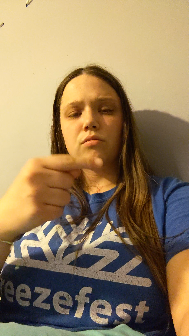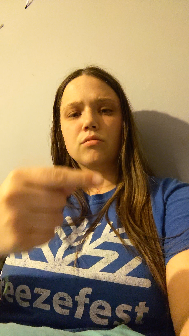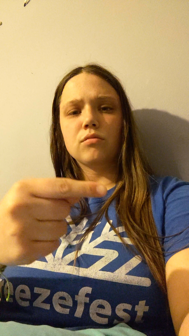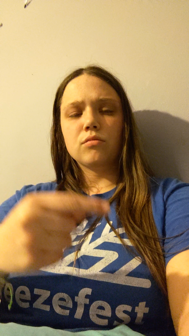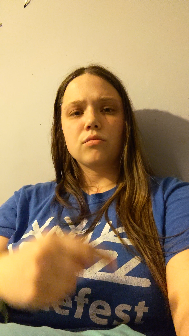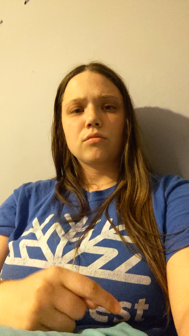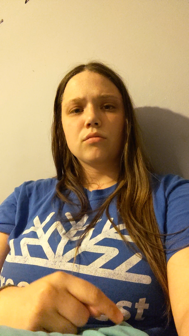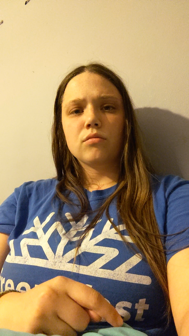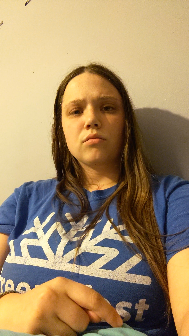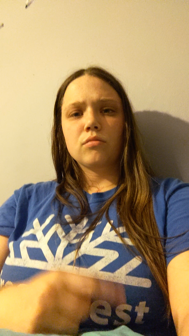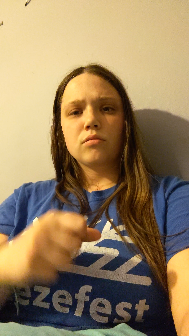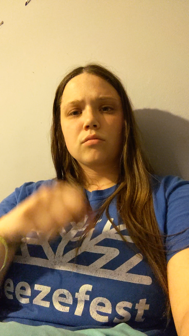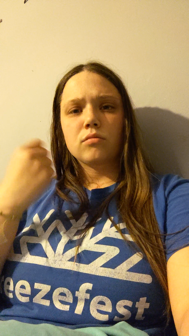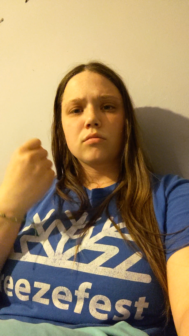break